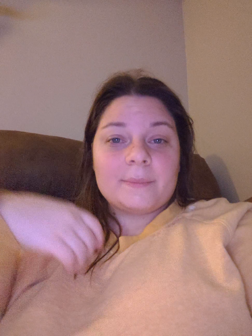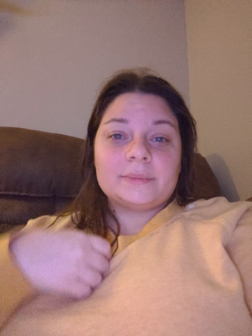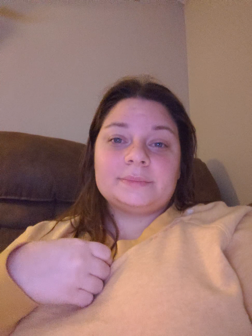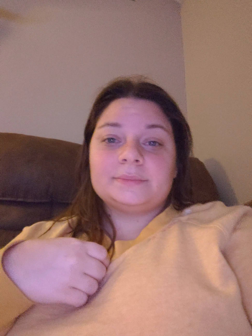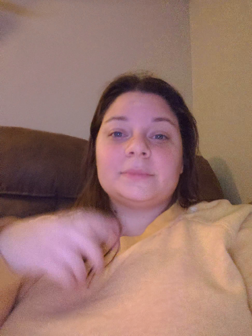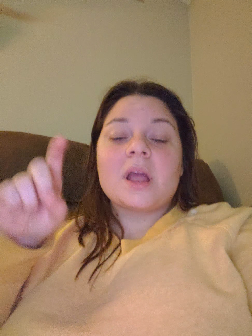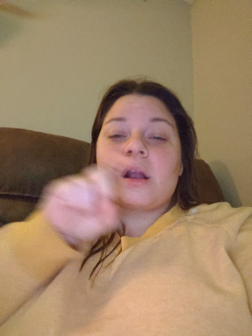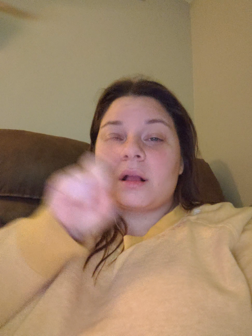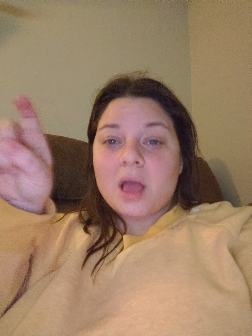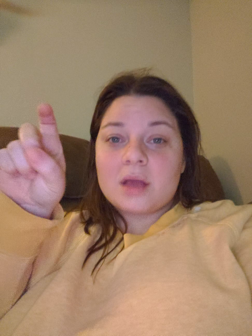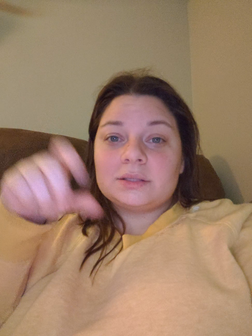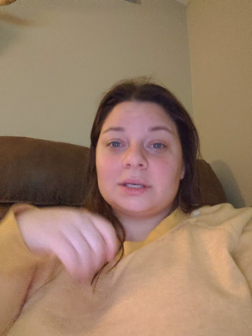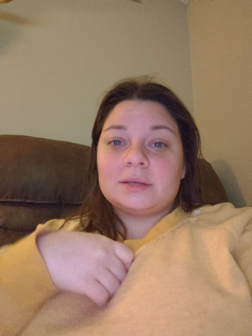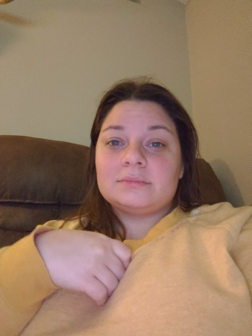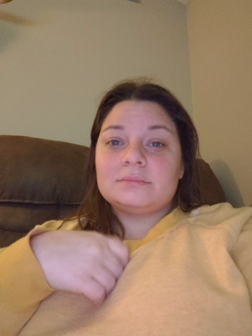closet